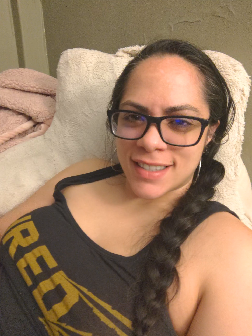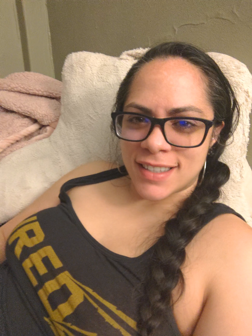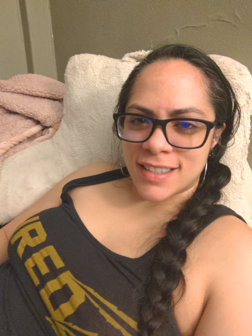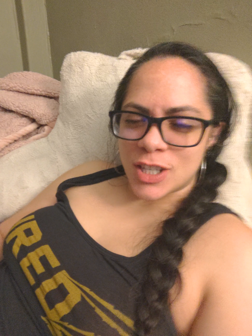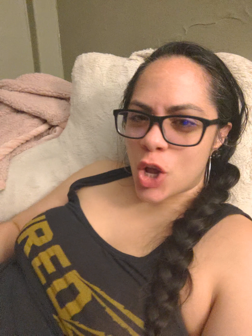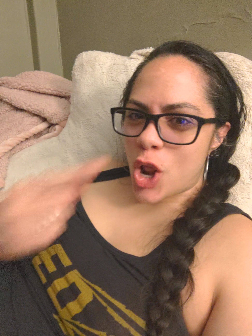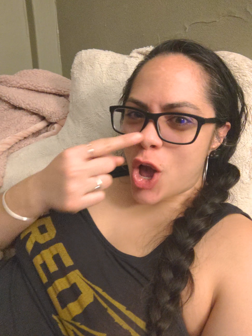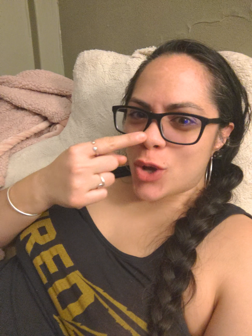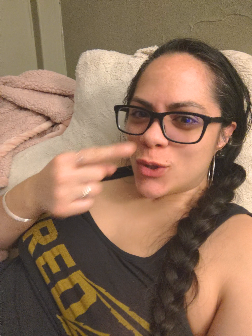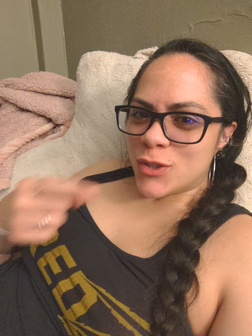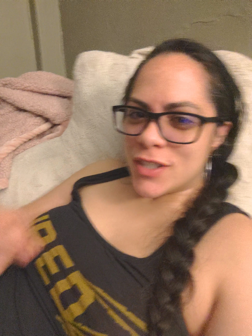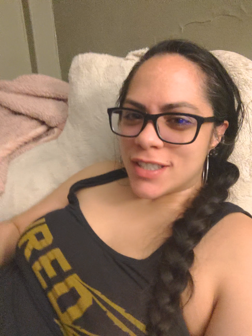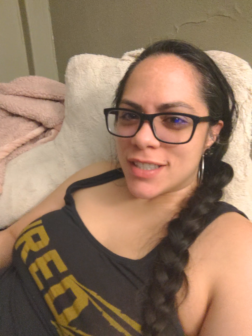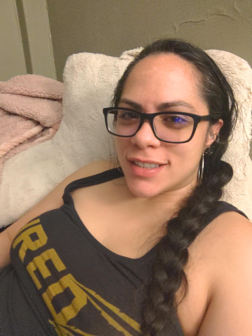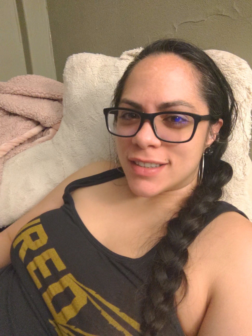nose